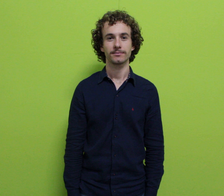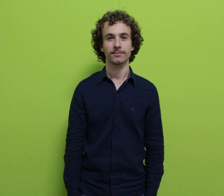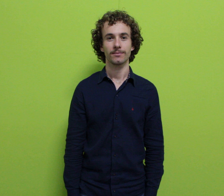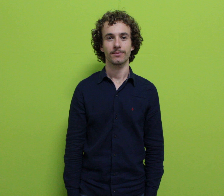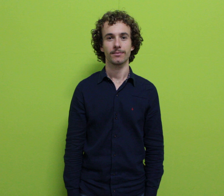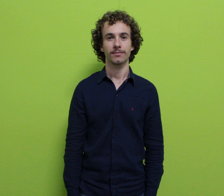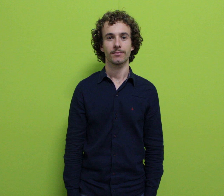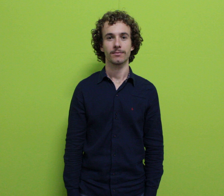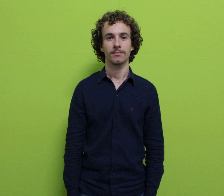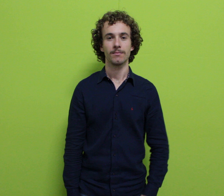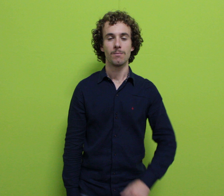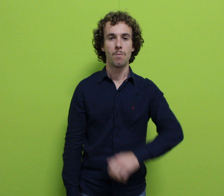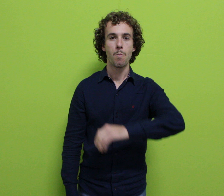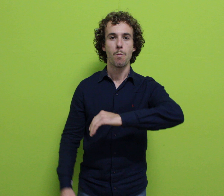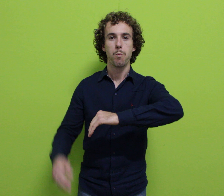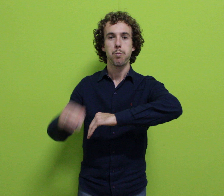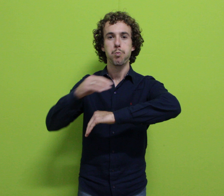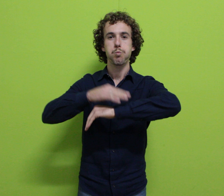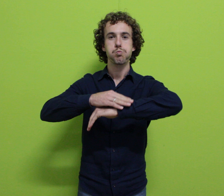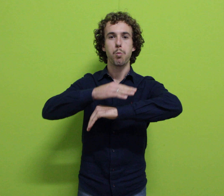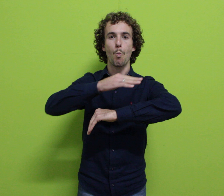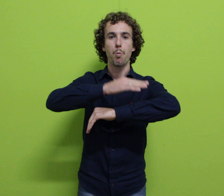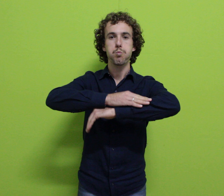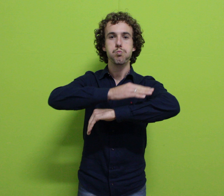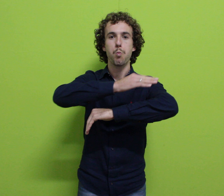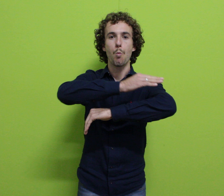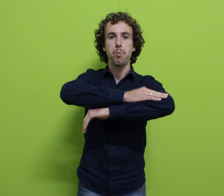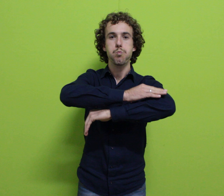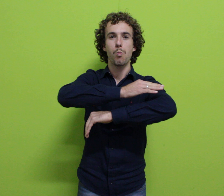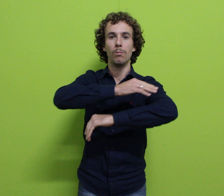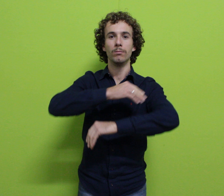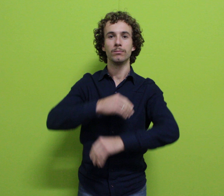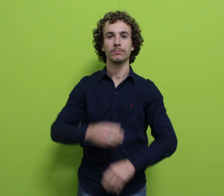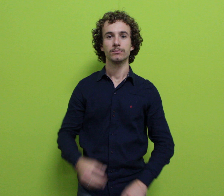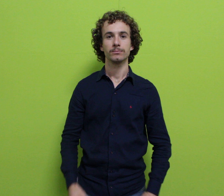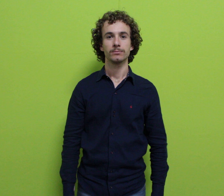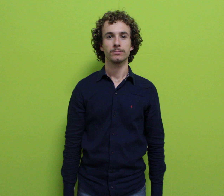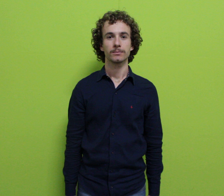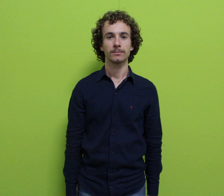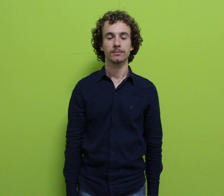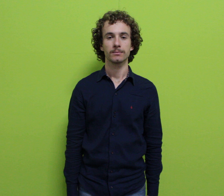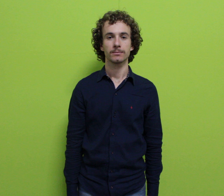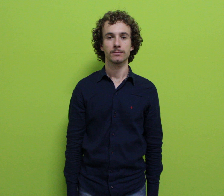sapo